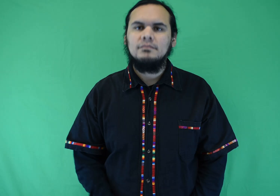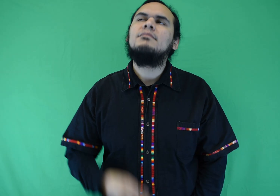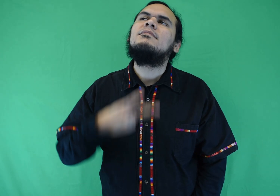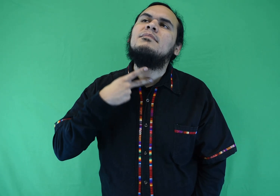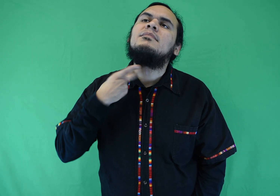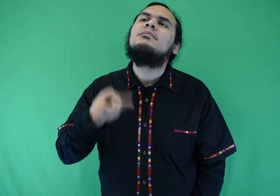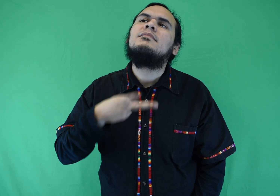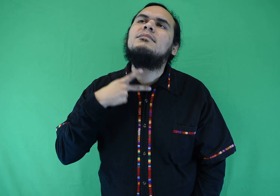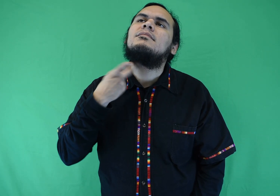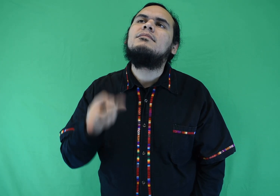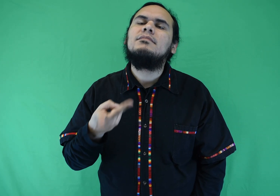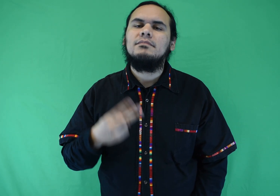voz